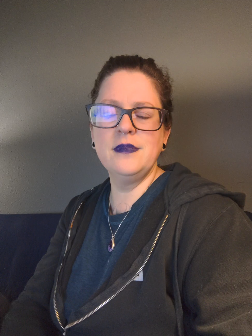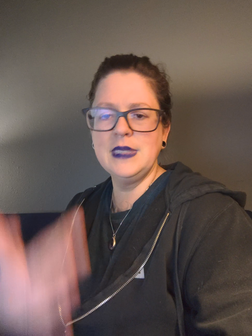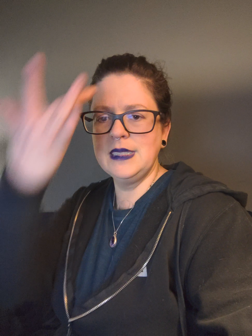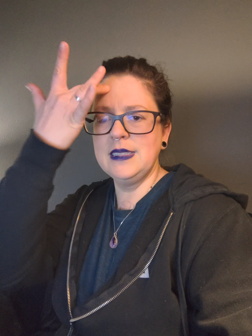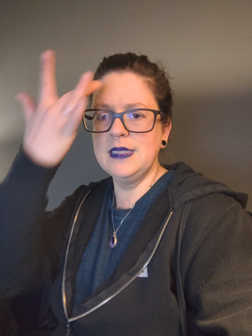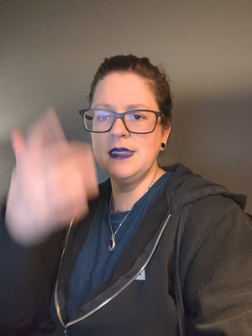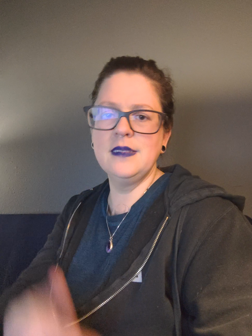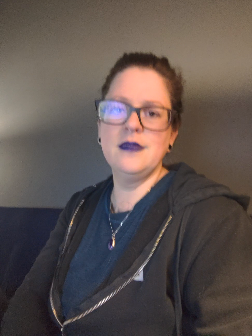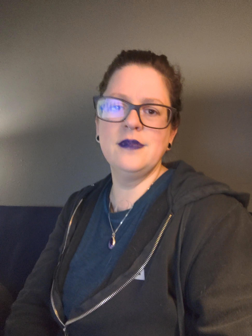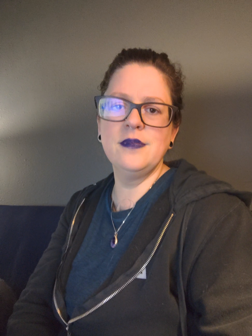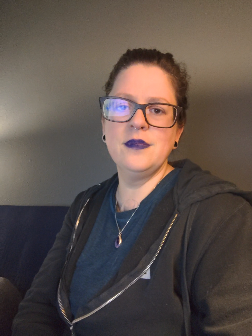sick